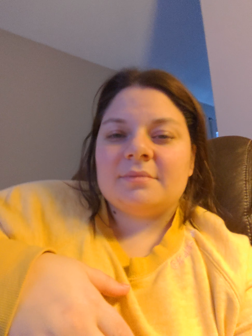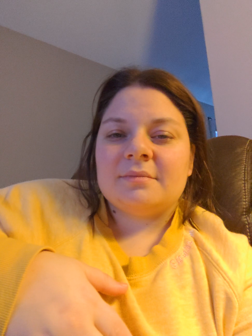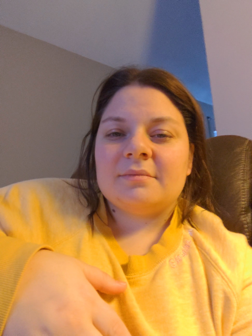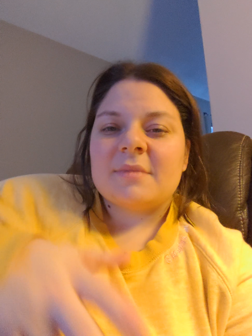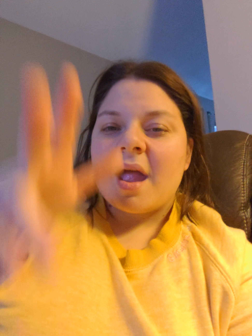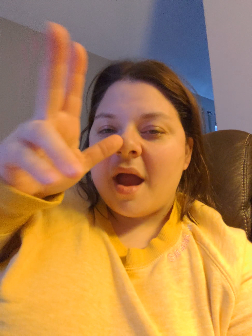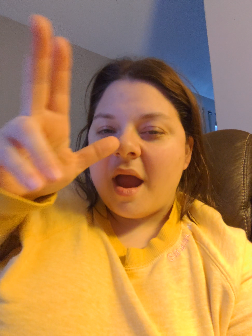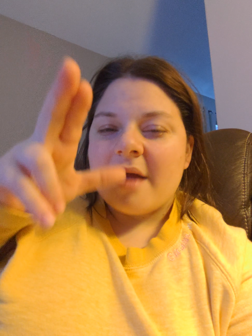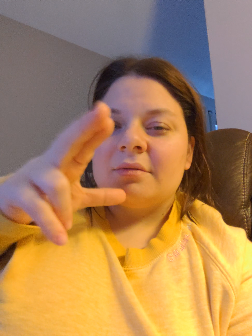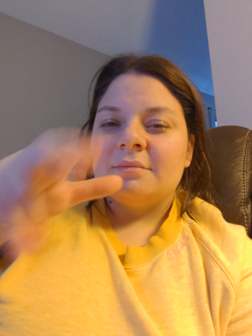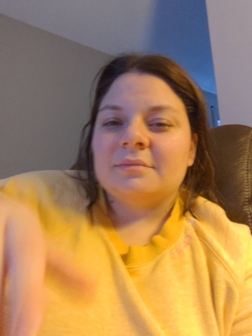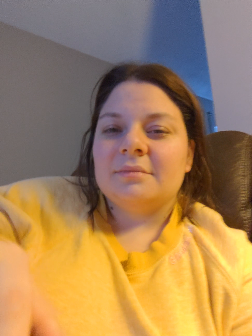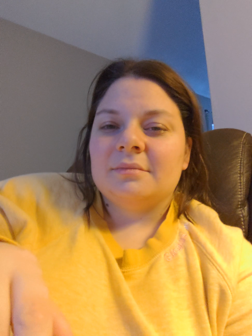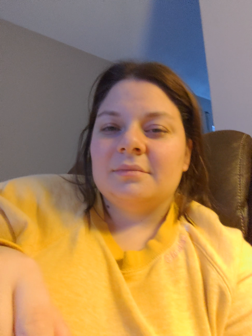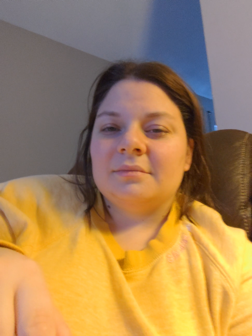hen